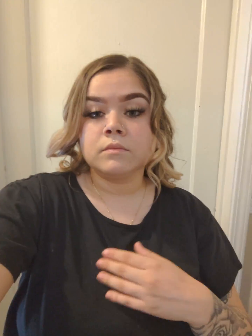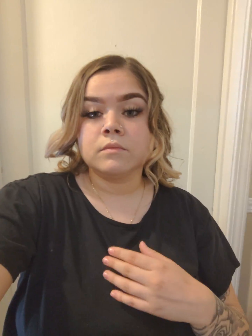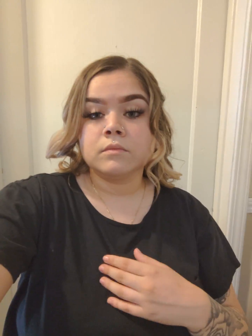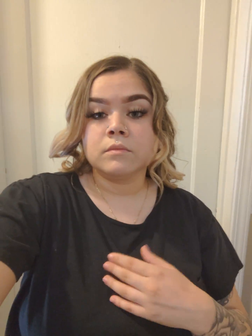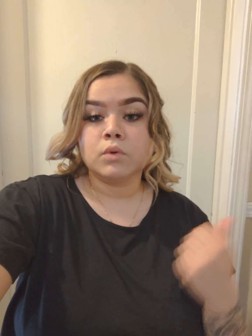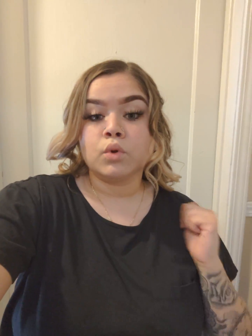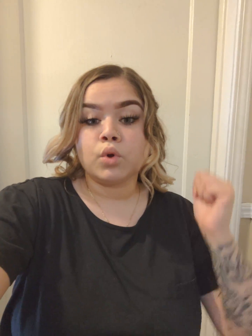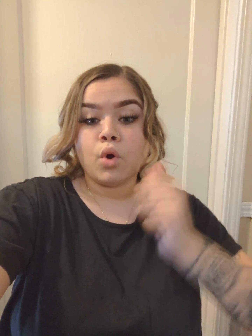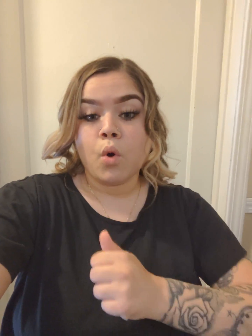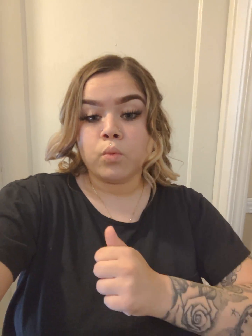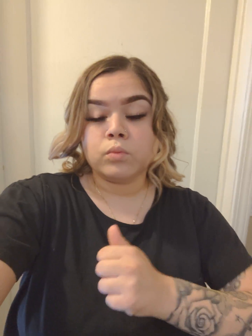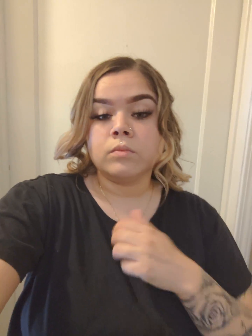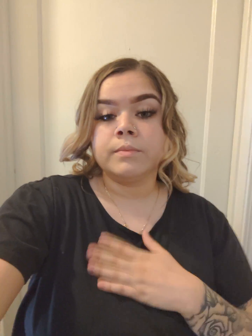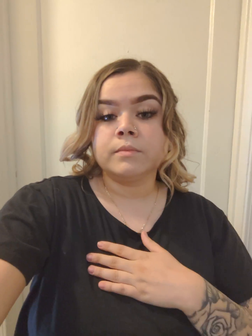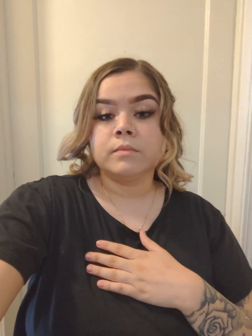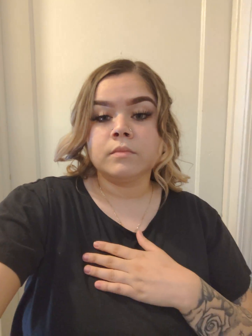coats